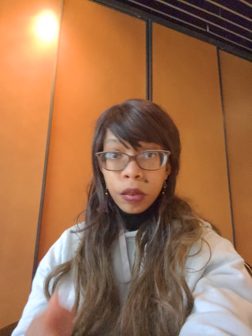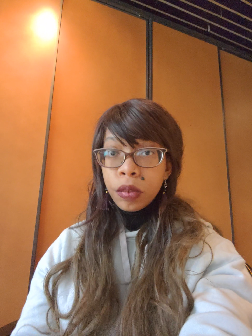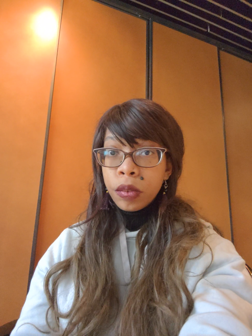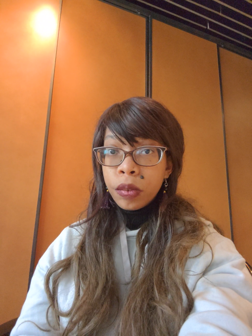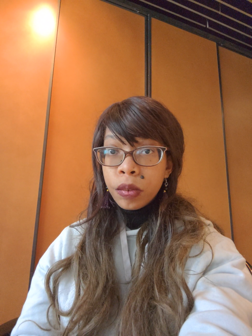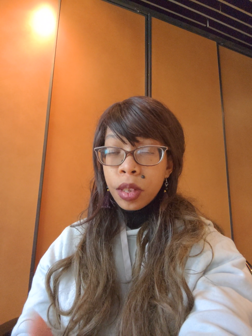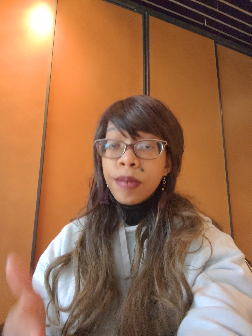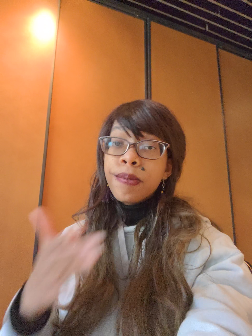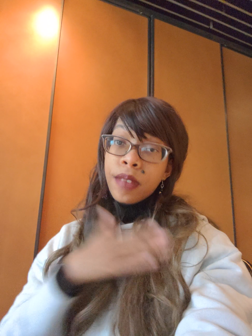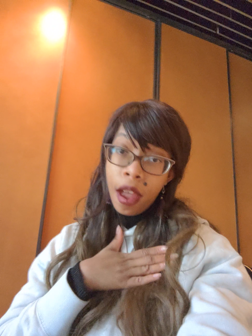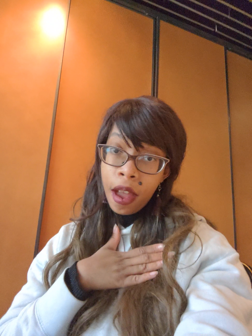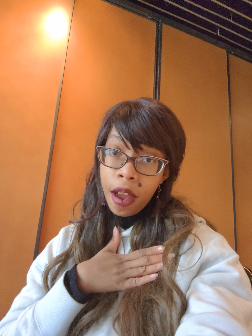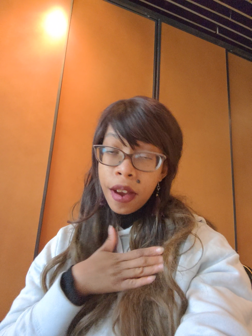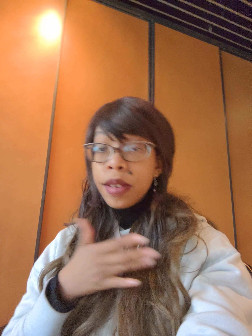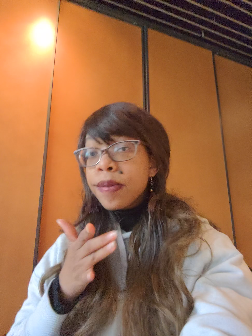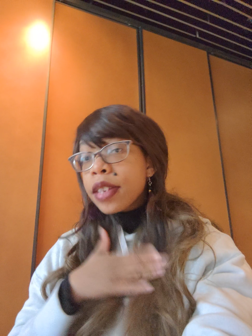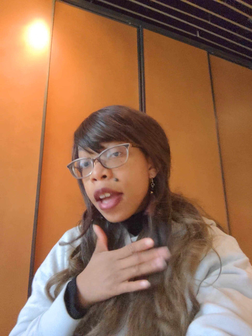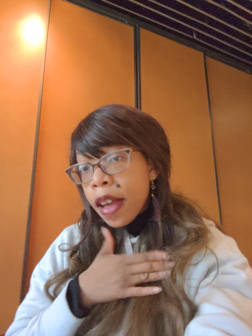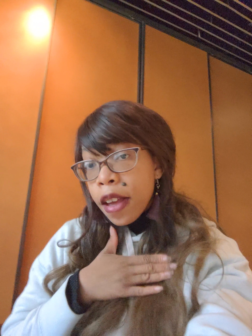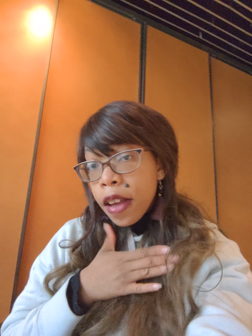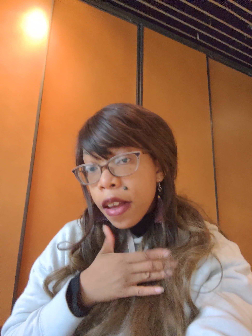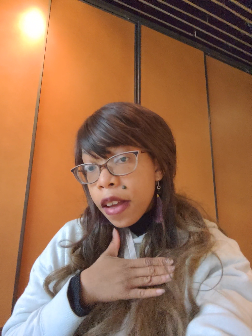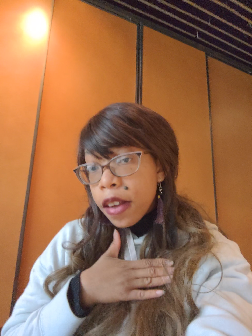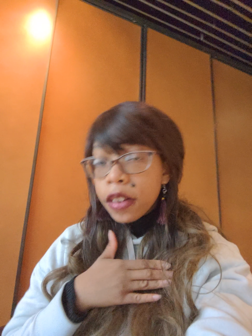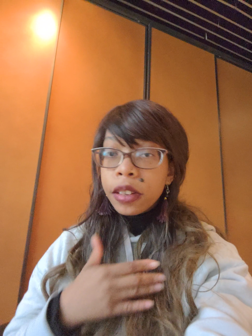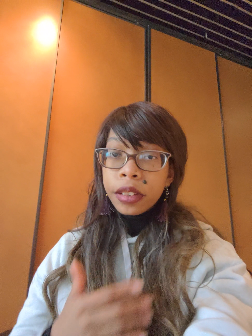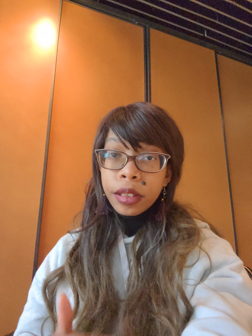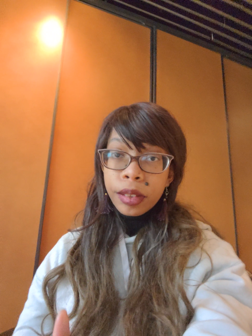my